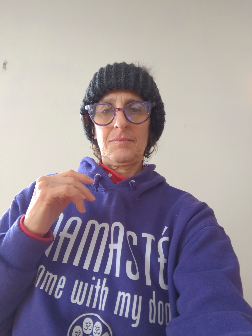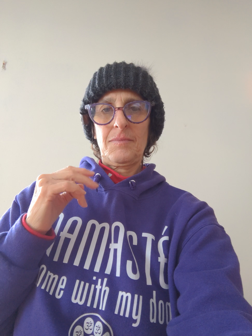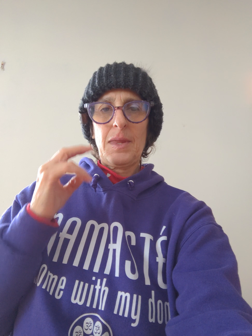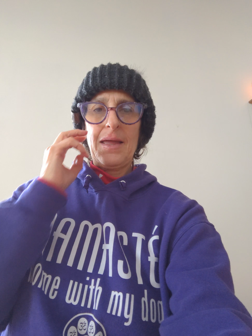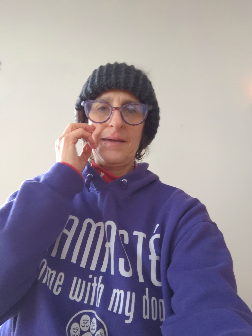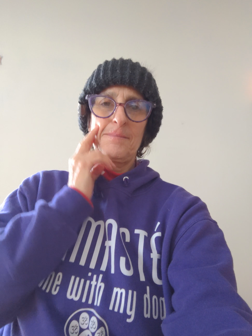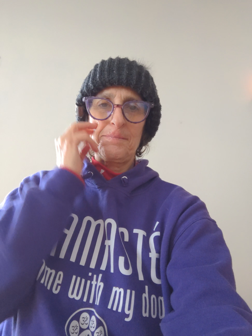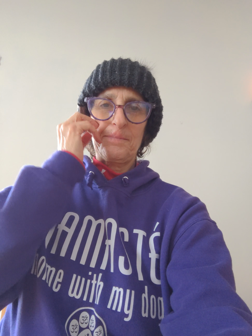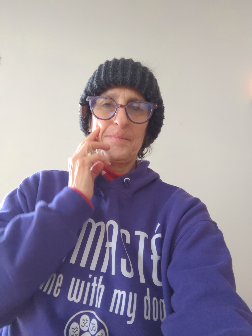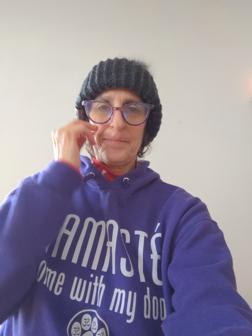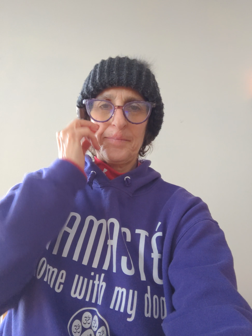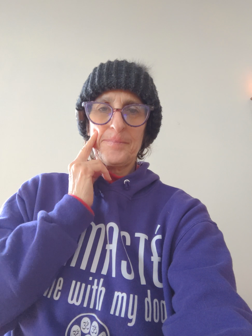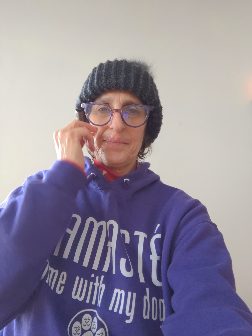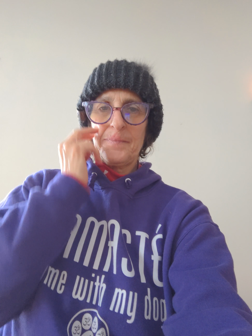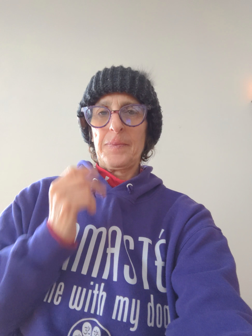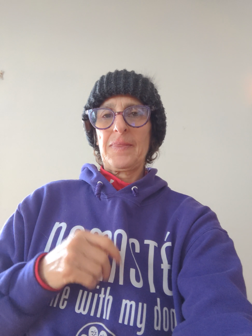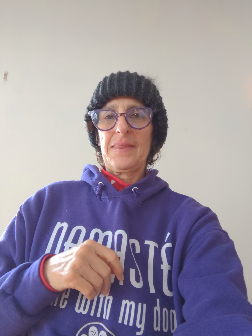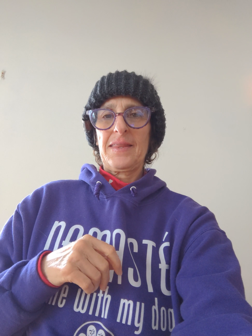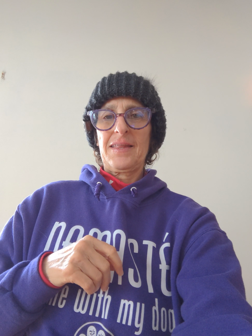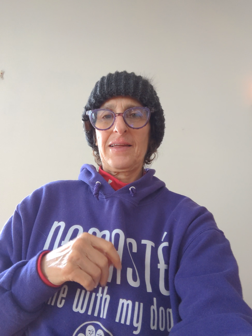gum